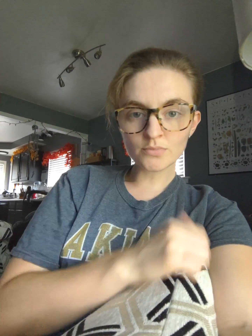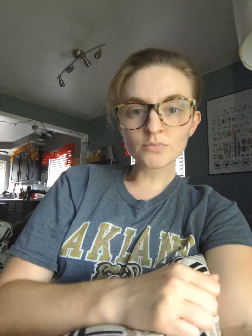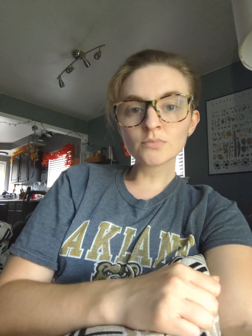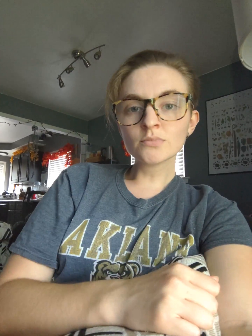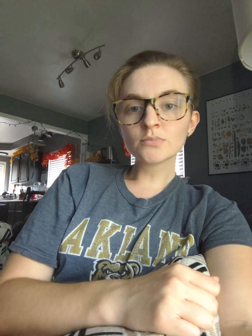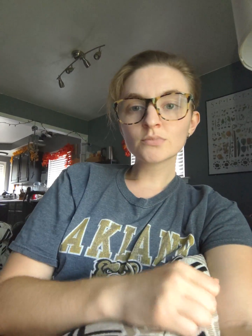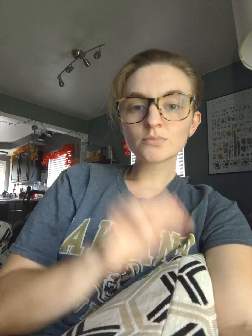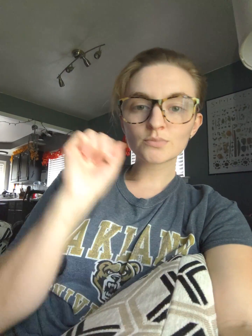knock